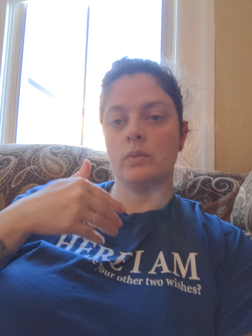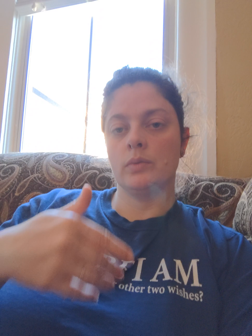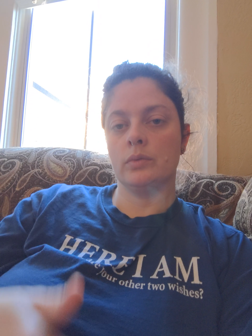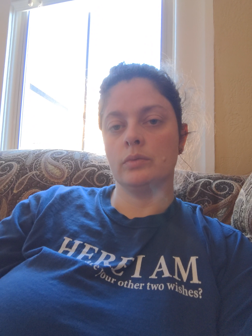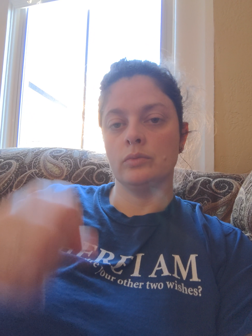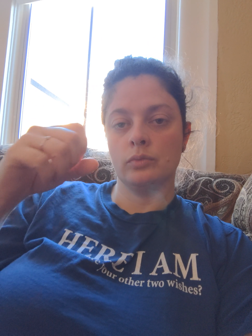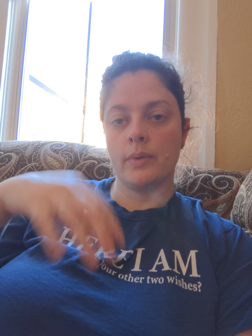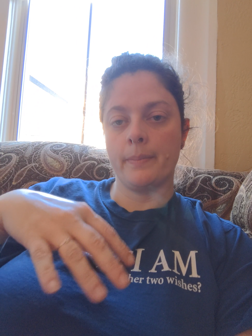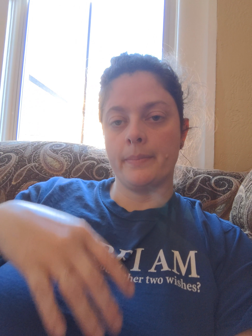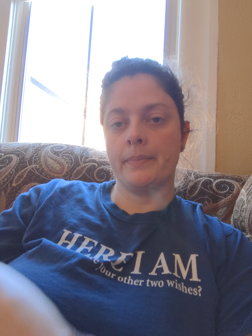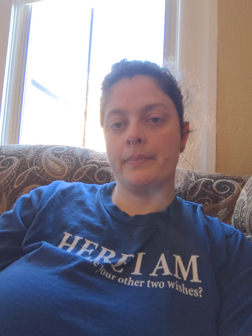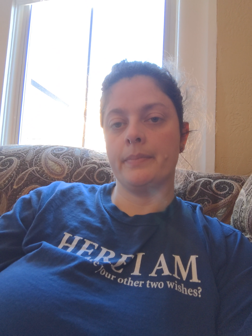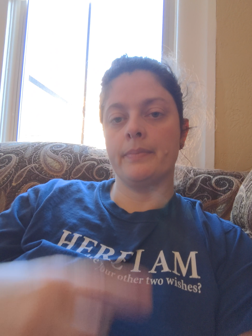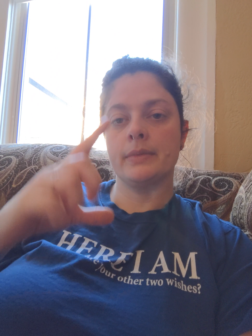drop